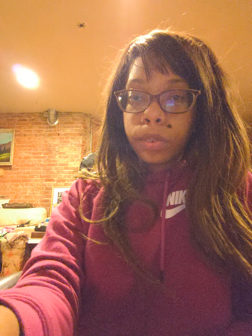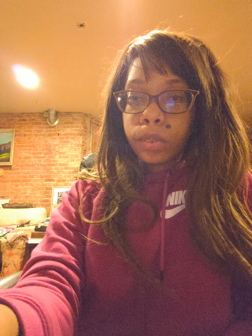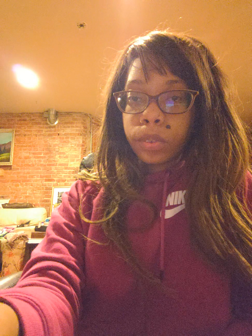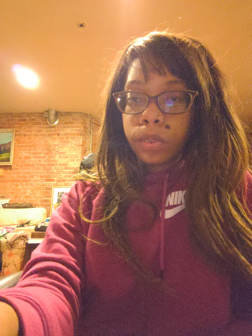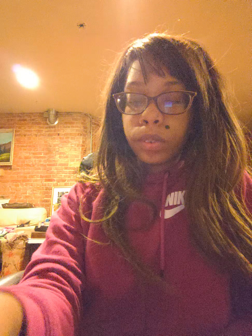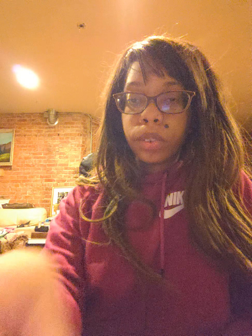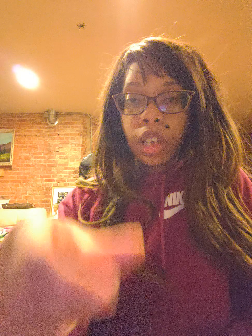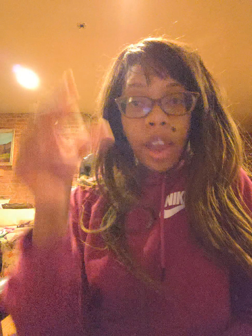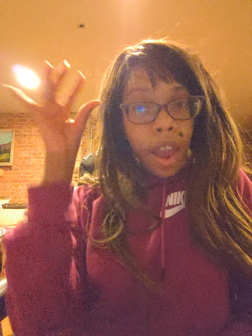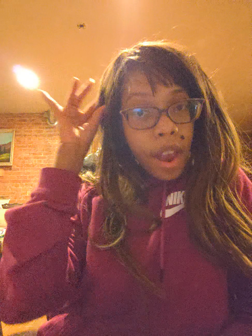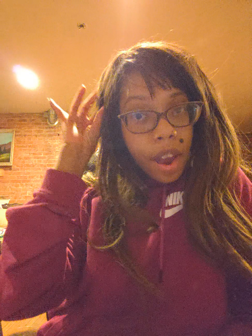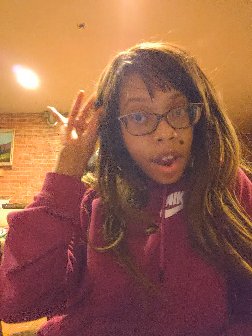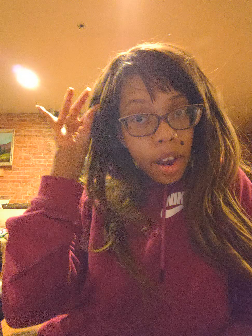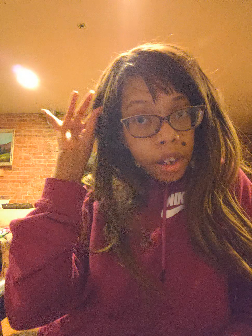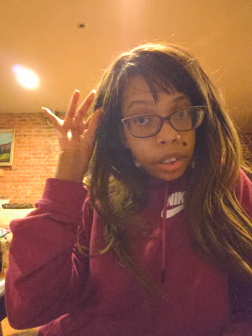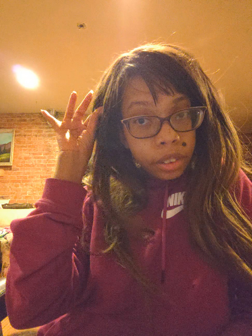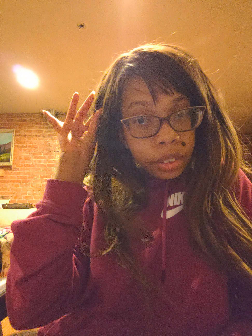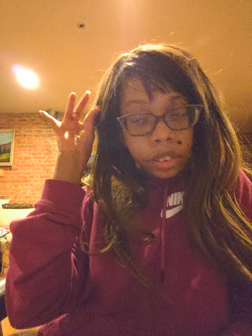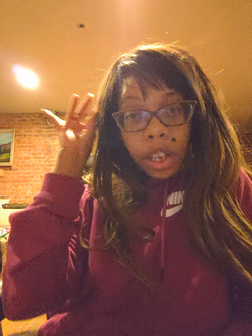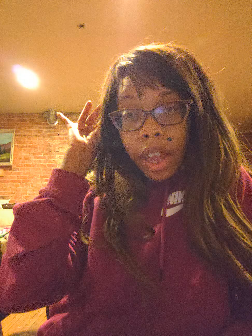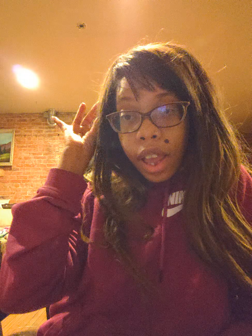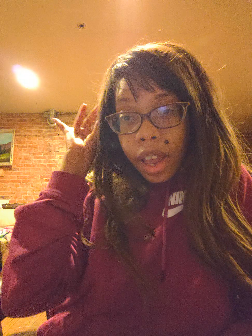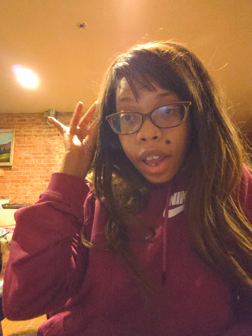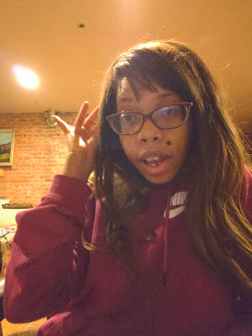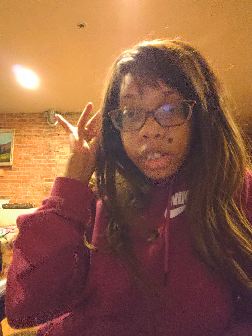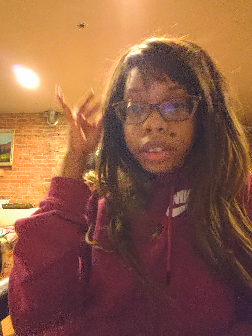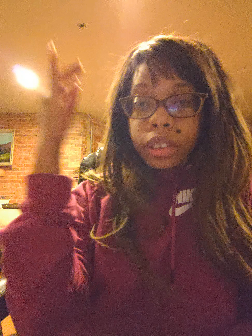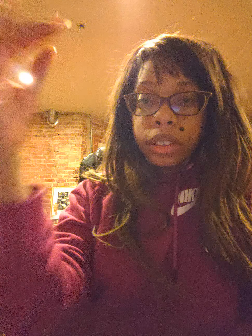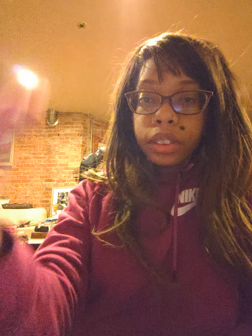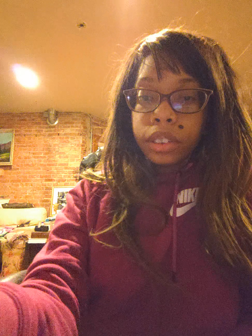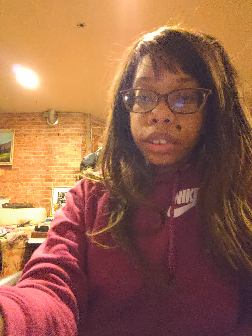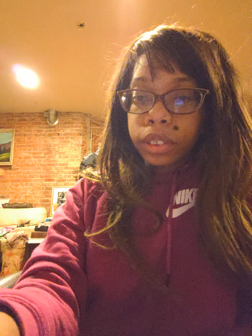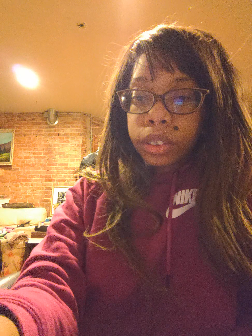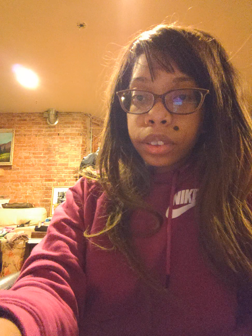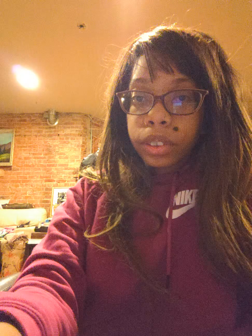hair